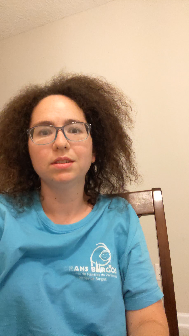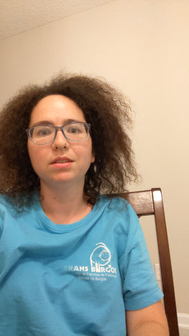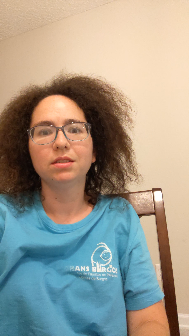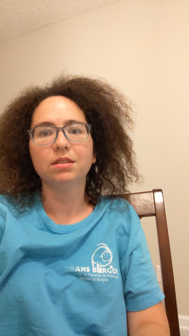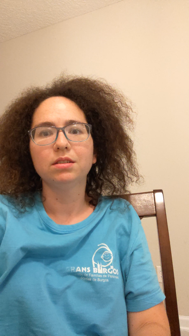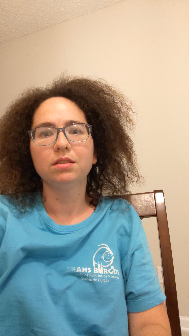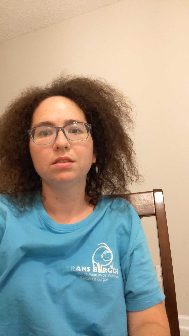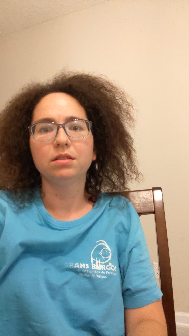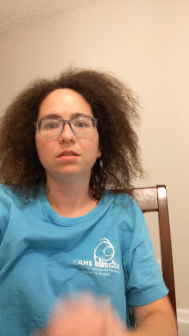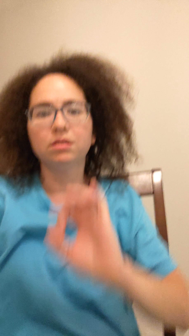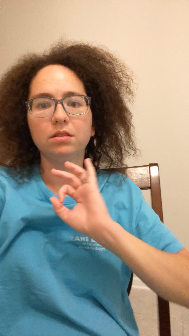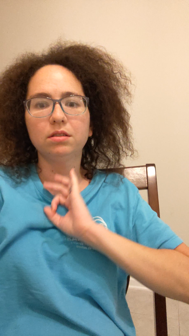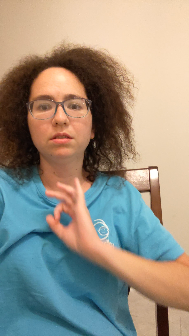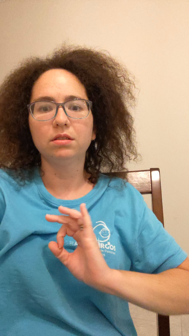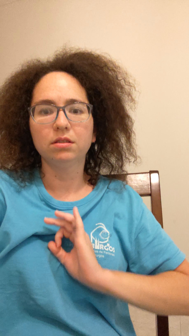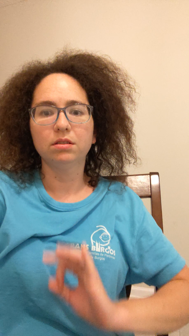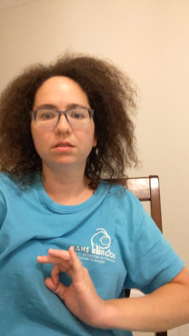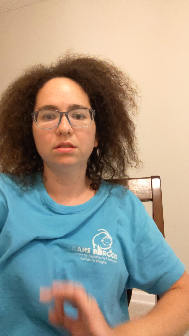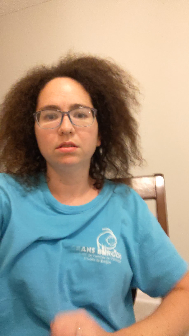button